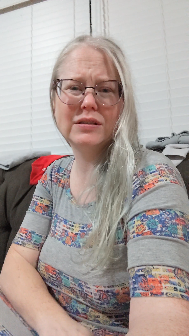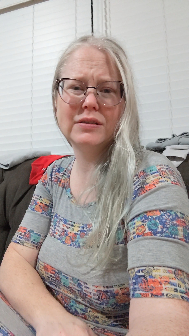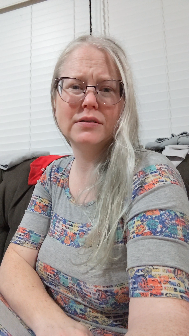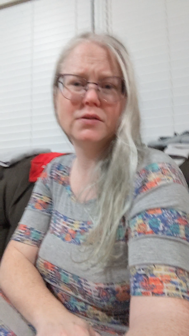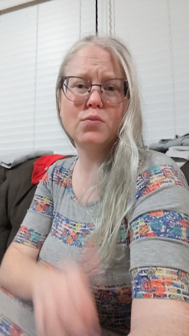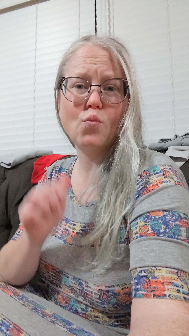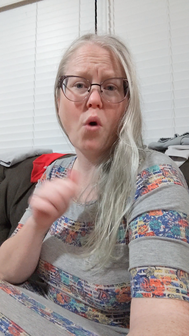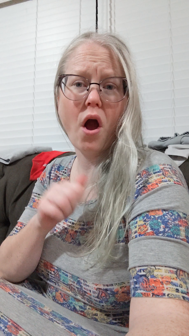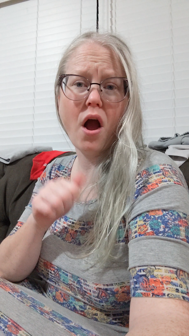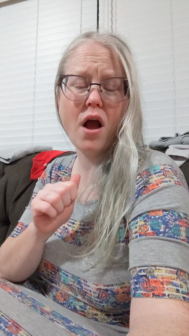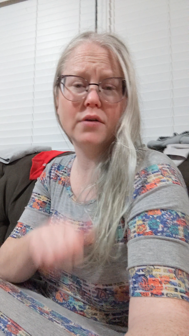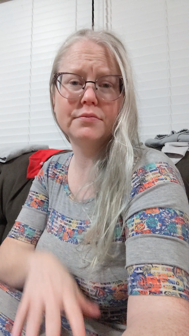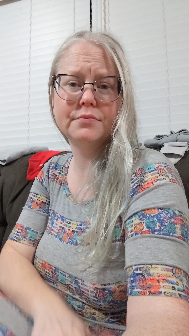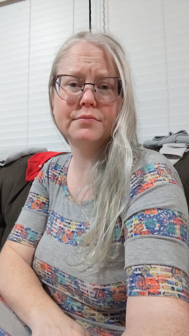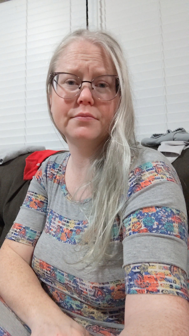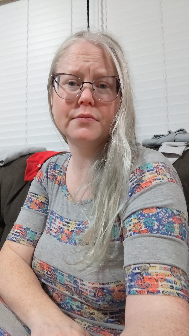rock